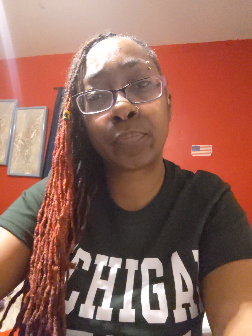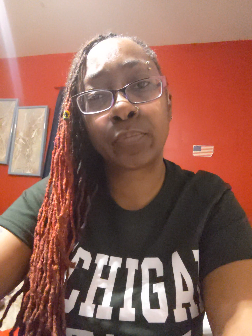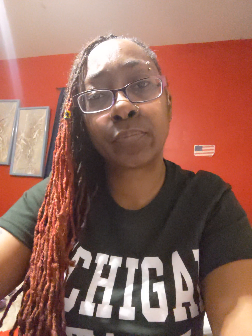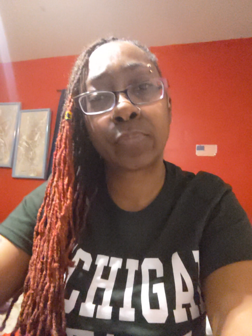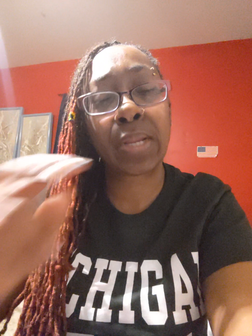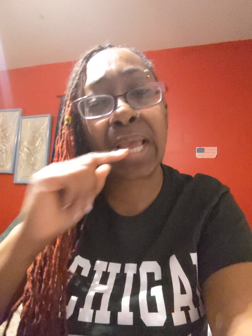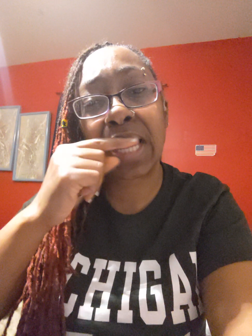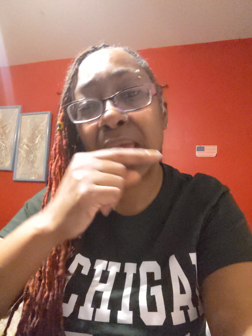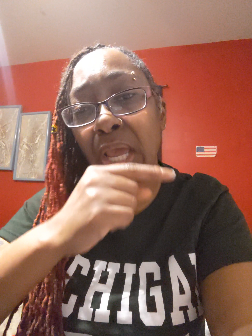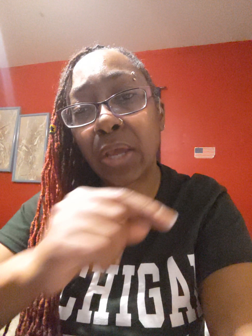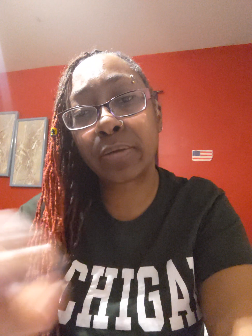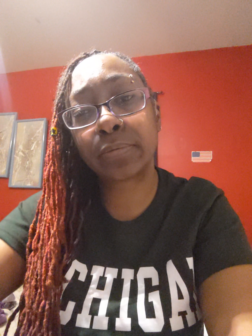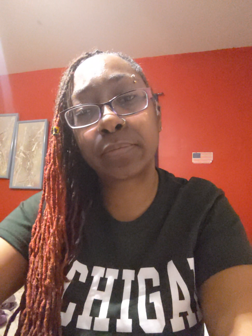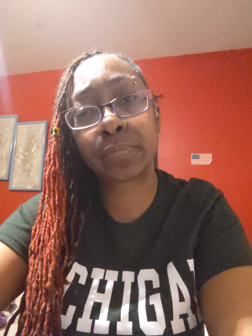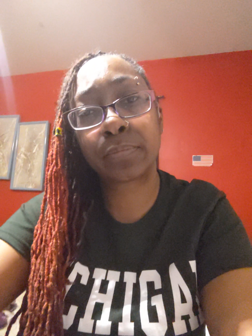carrot